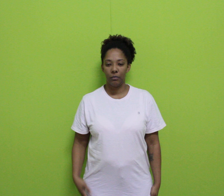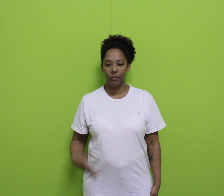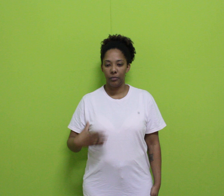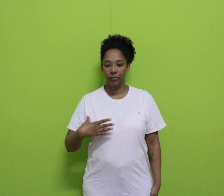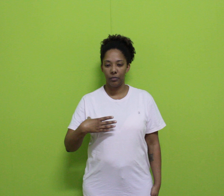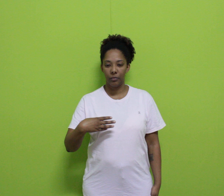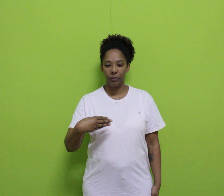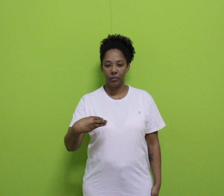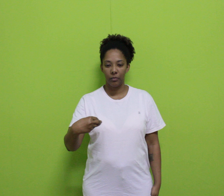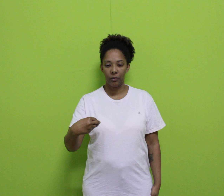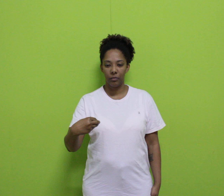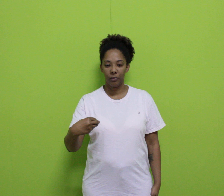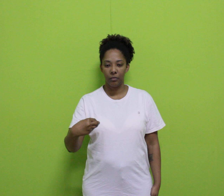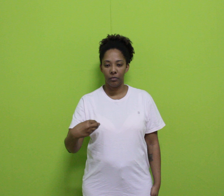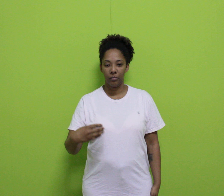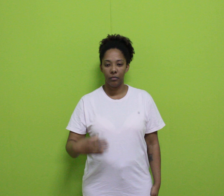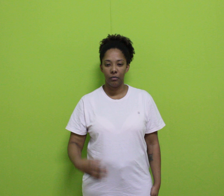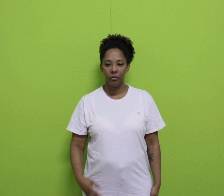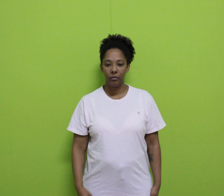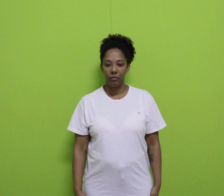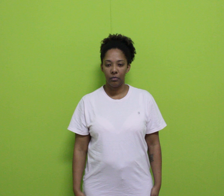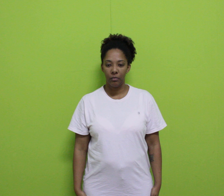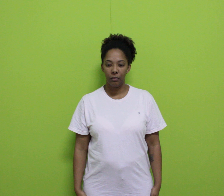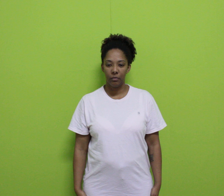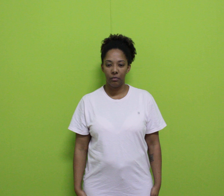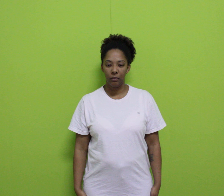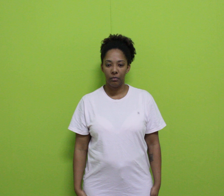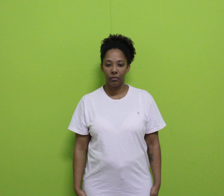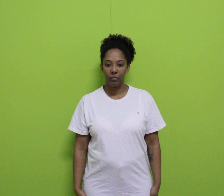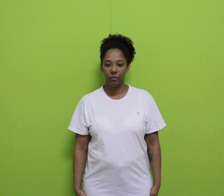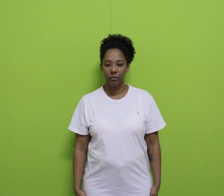filho